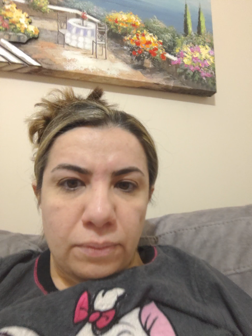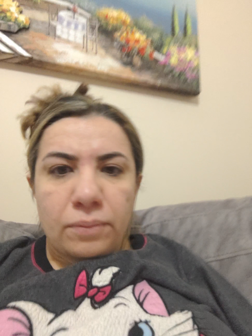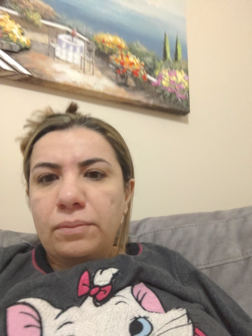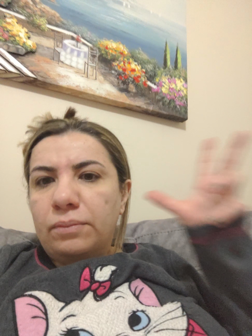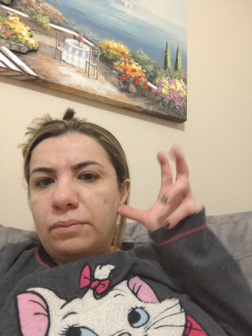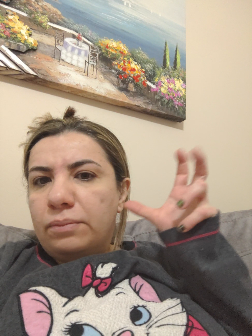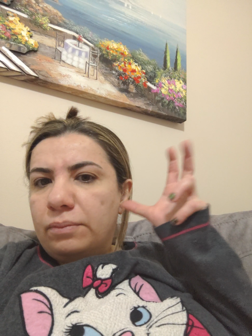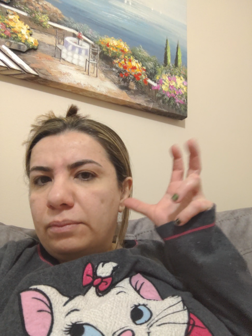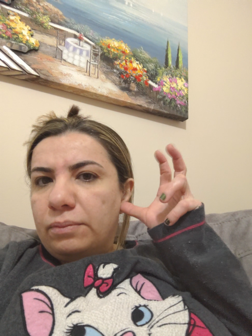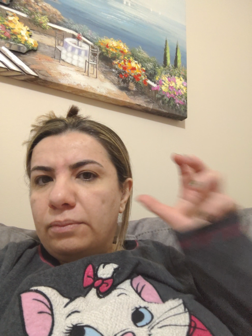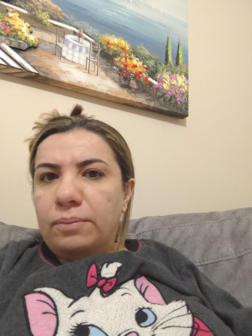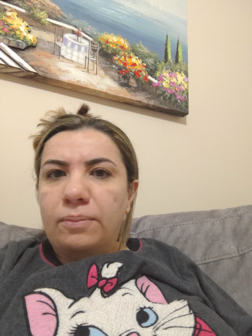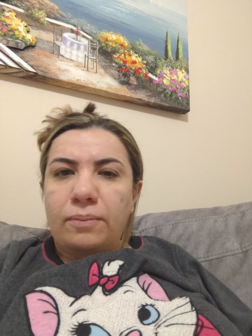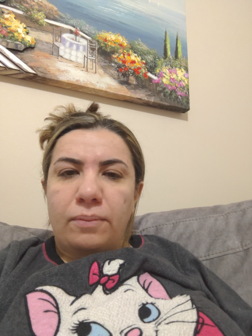hear